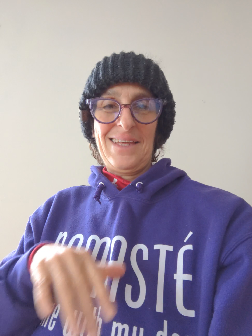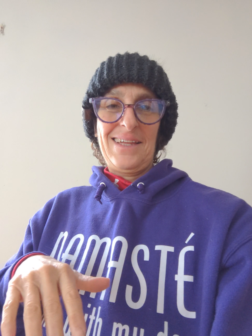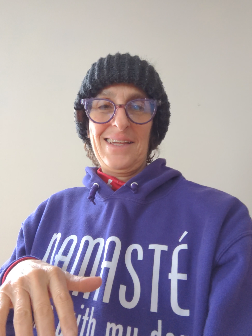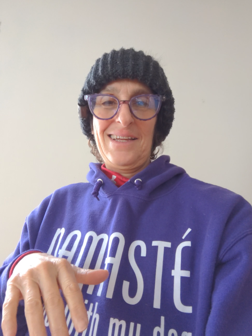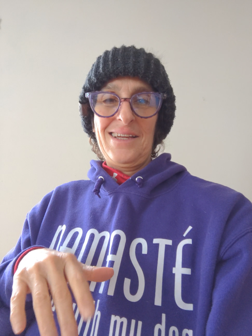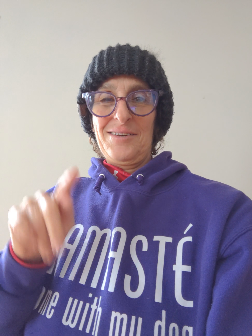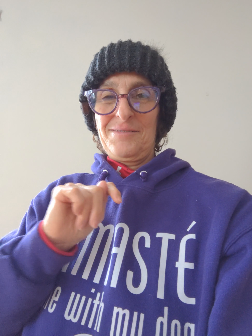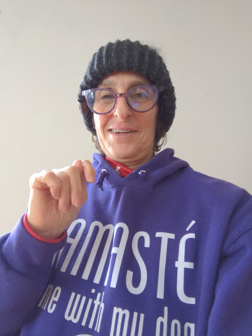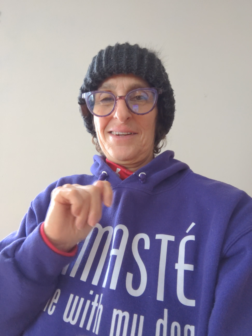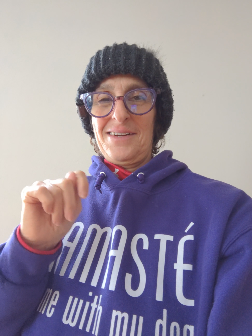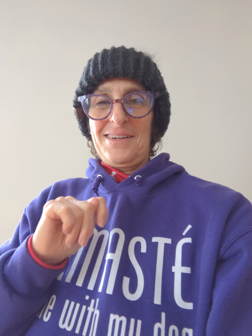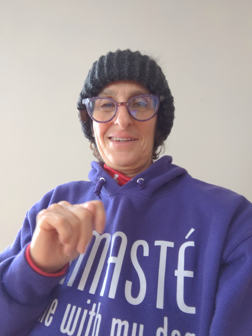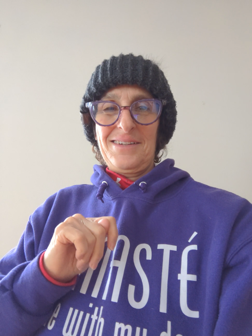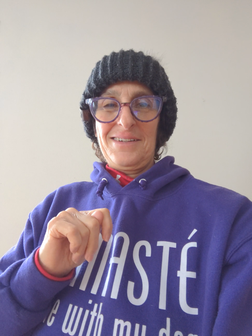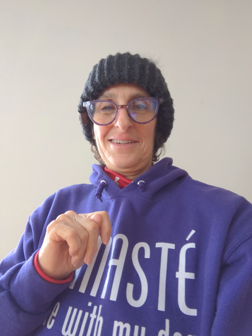potty